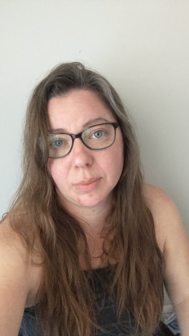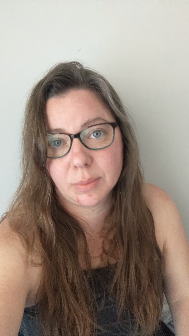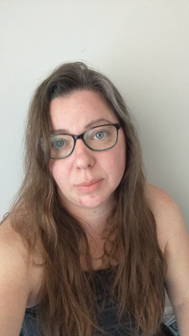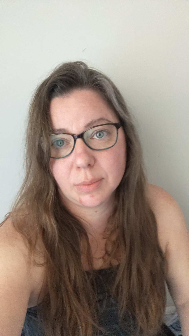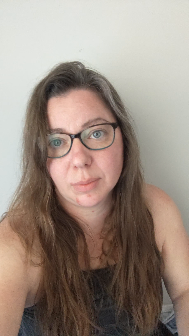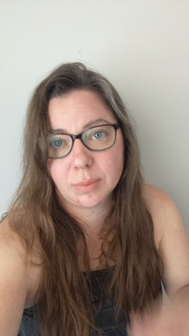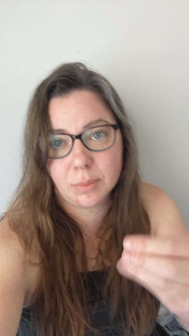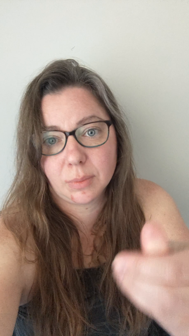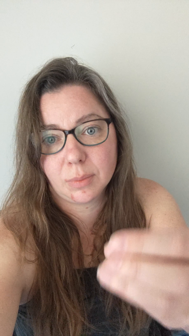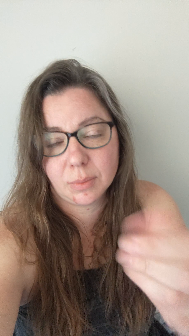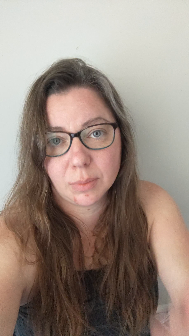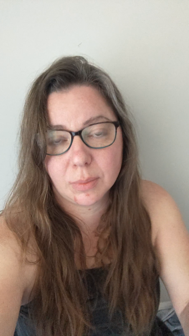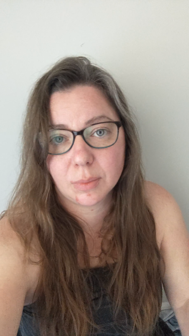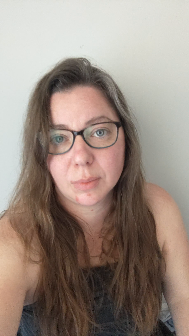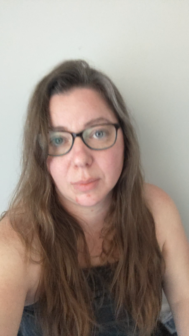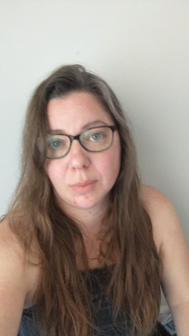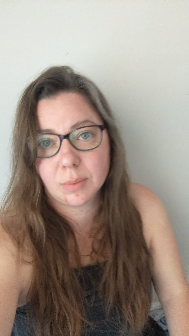feed